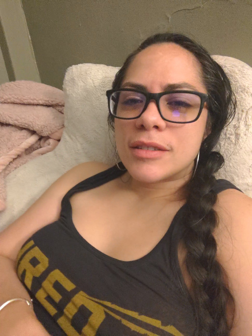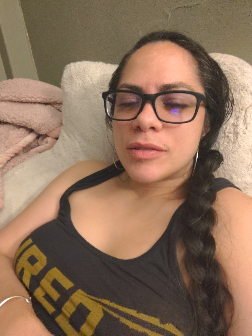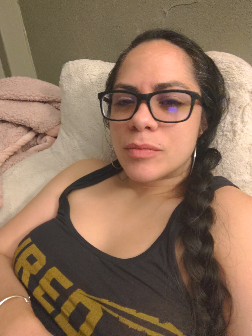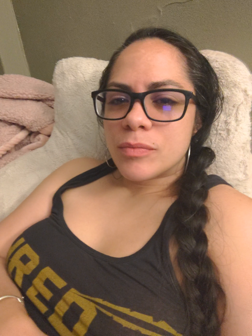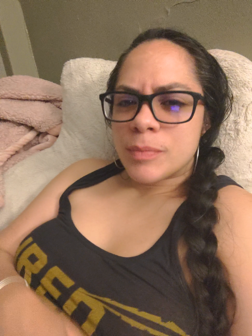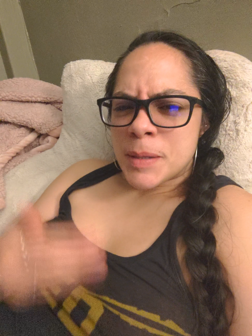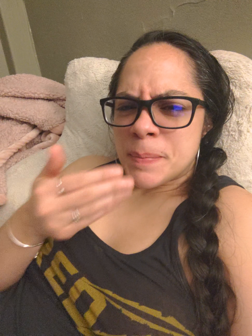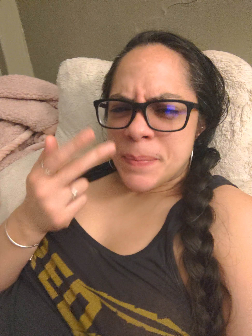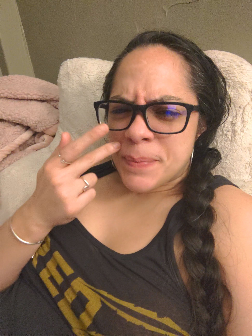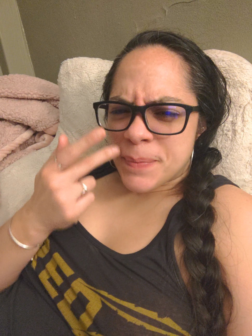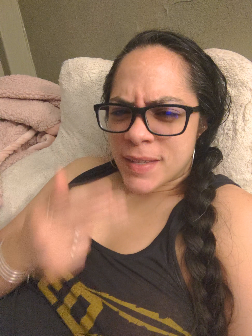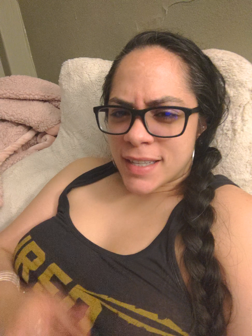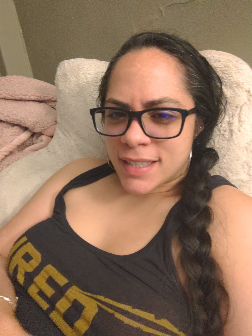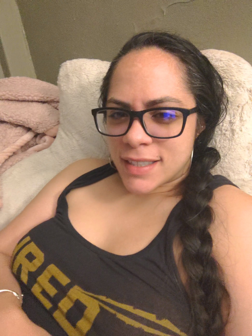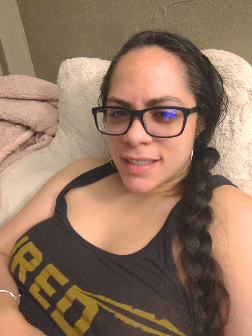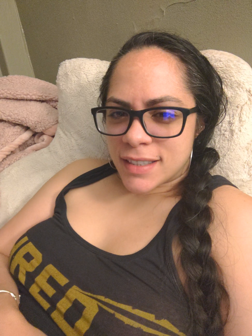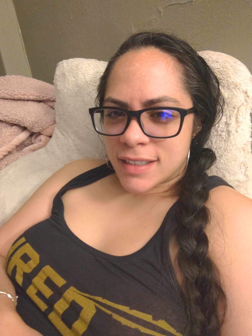kitty